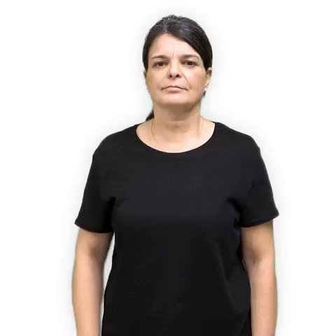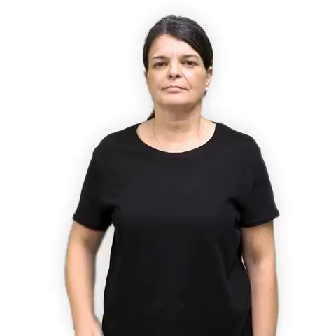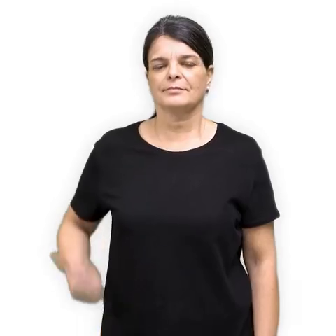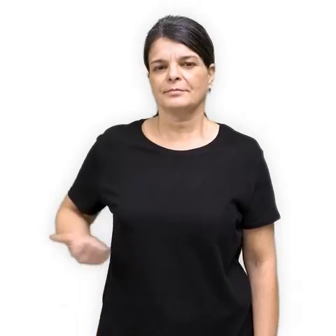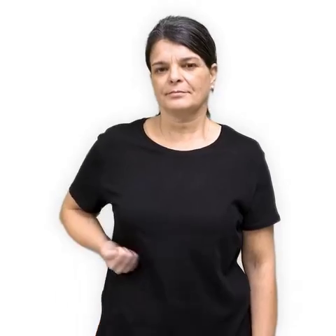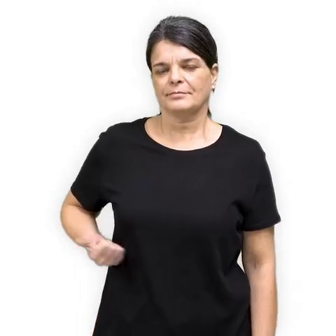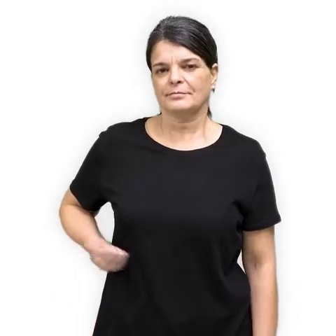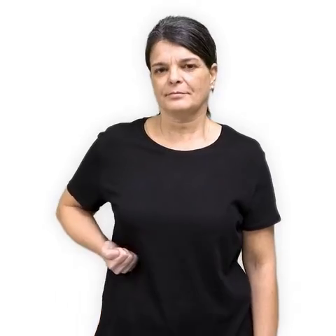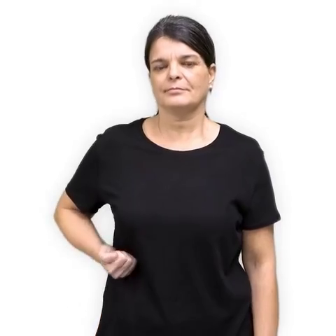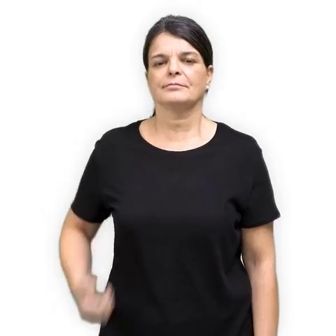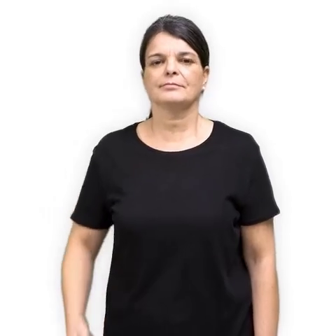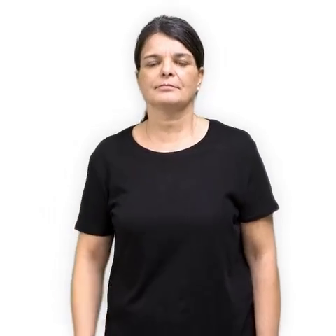insulina